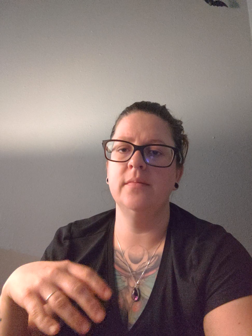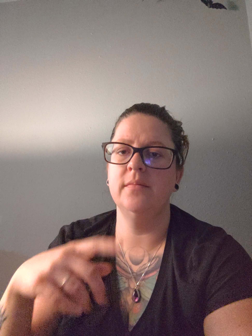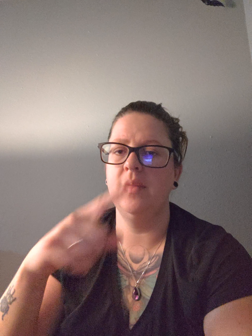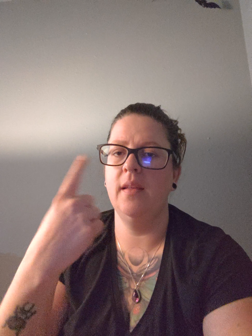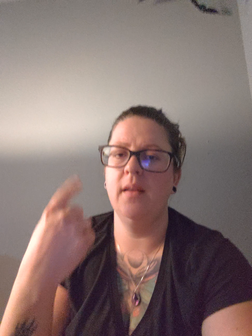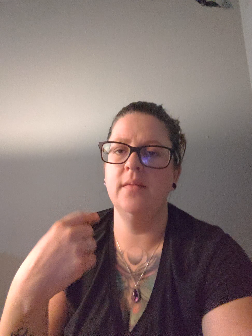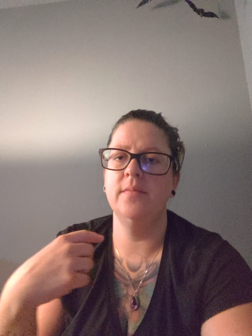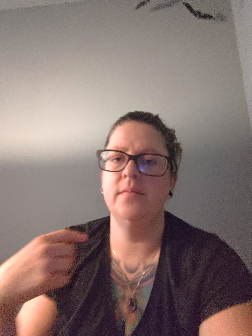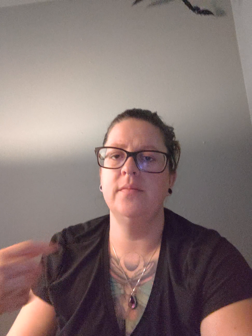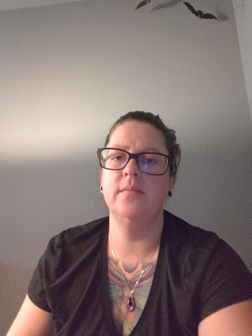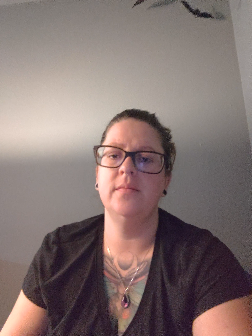black